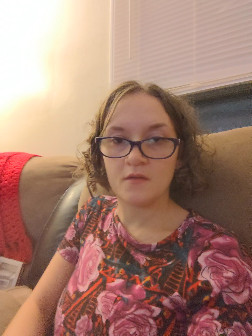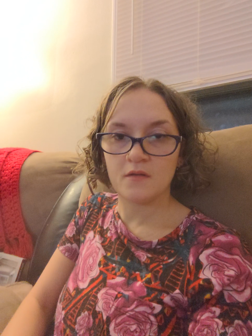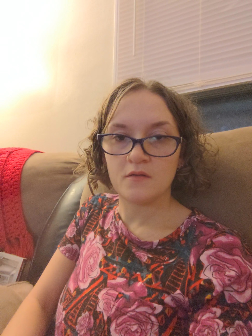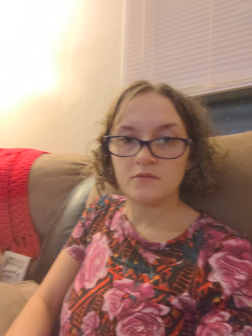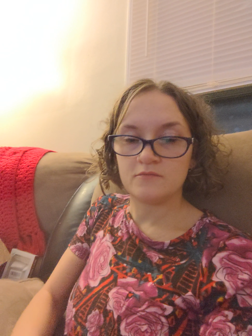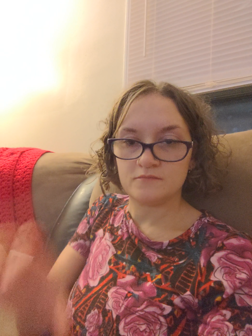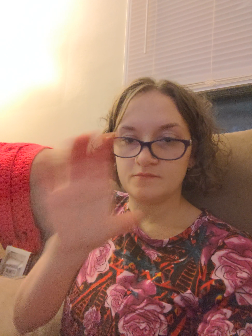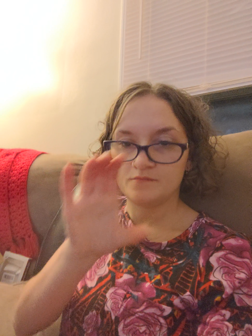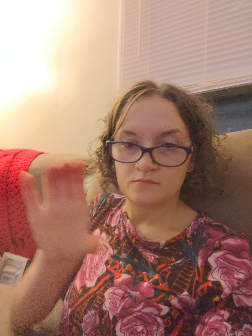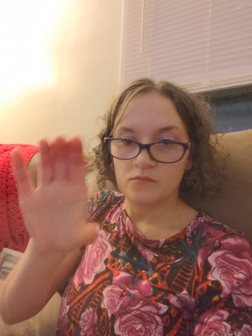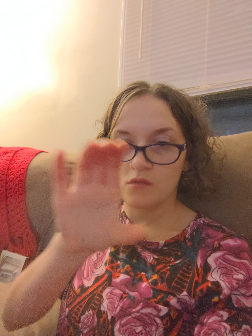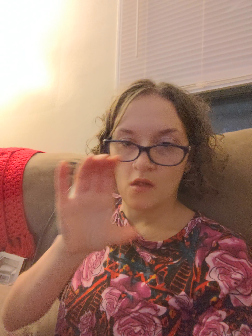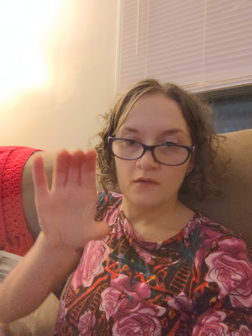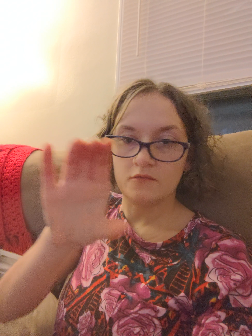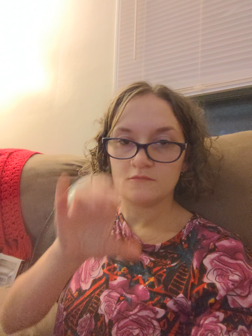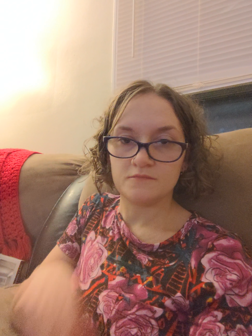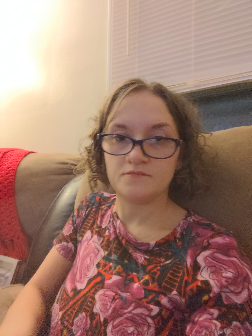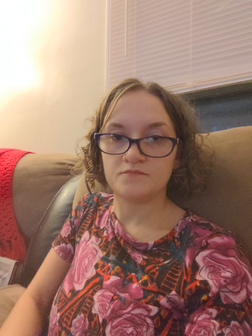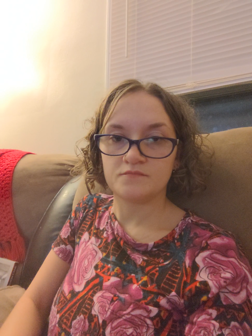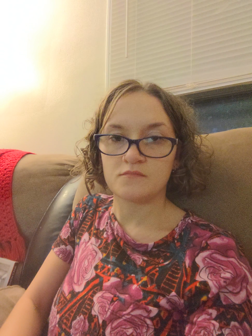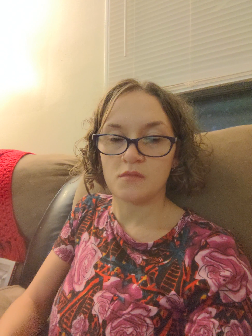chocolate